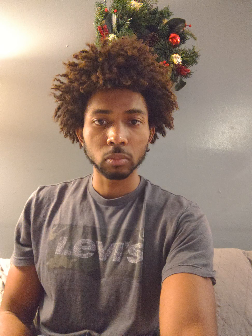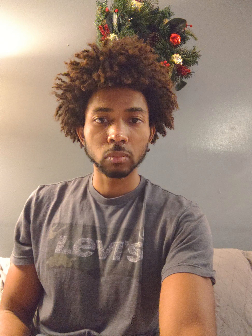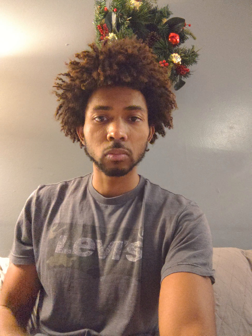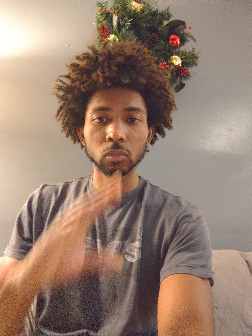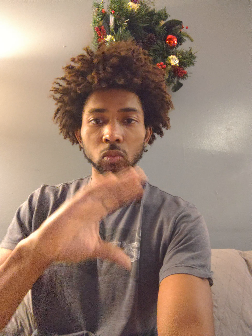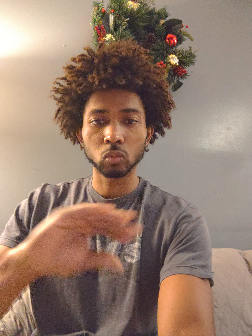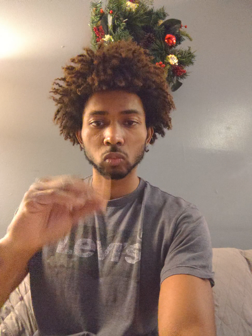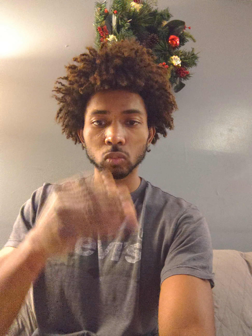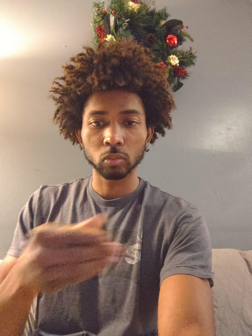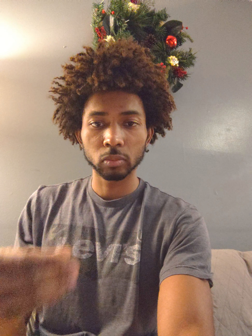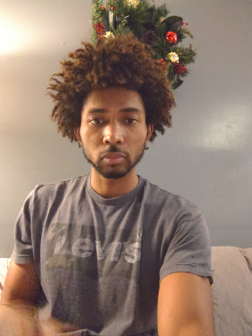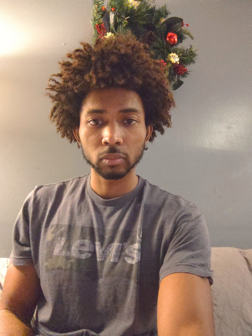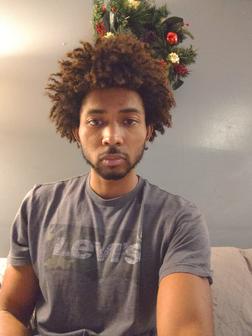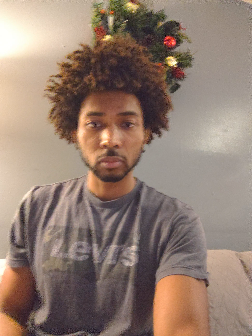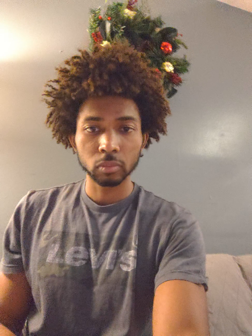story